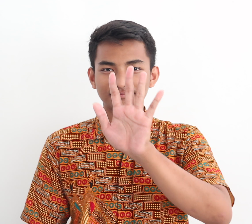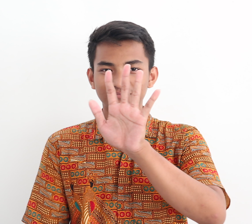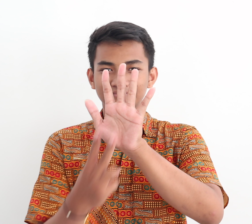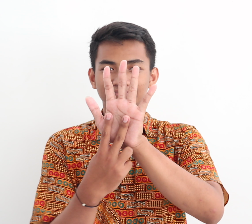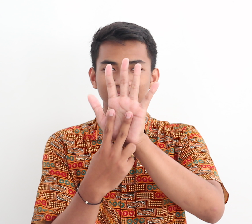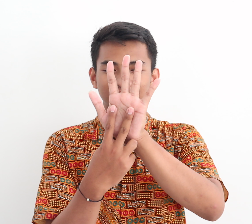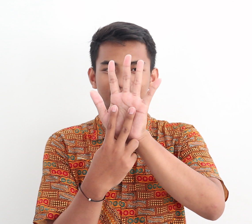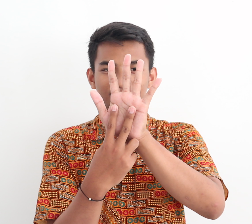N